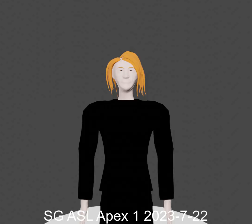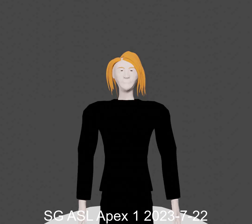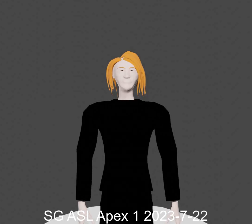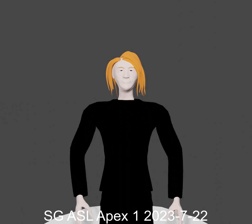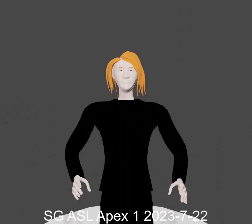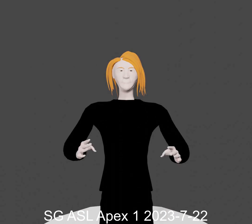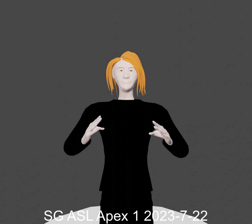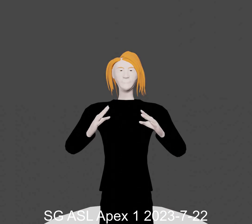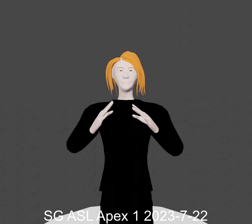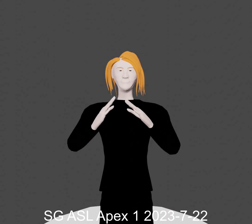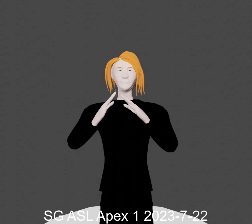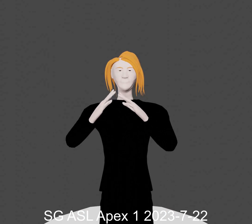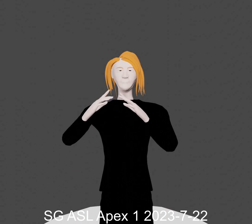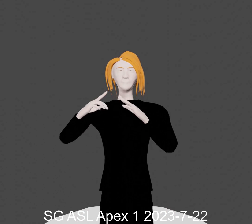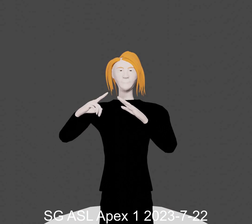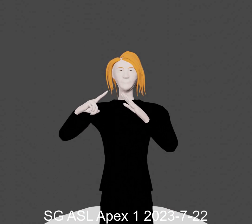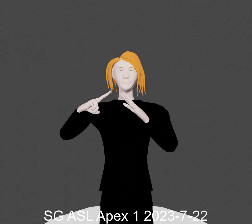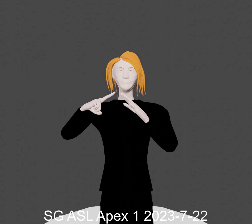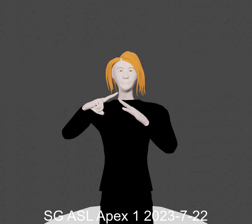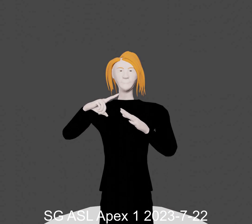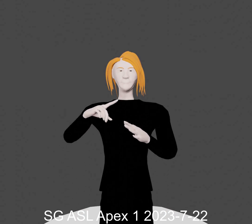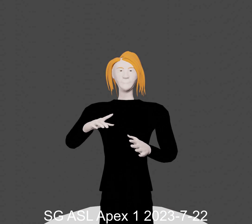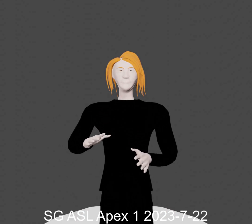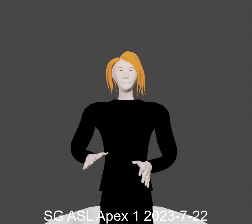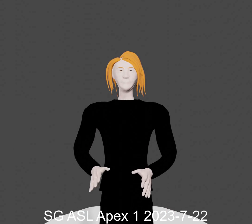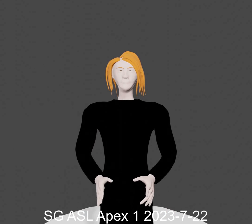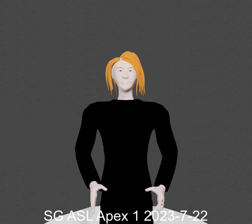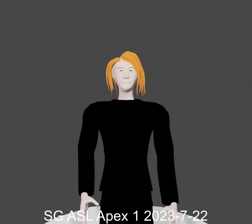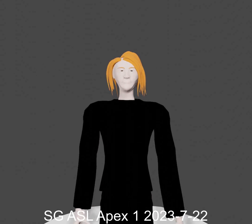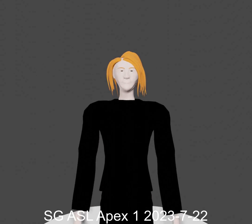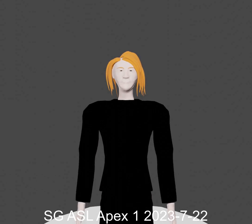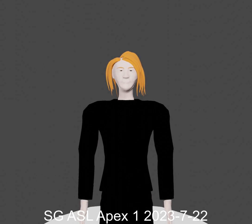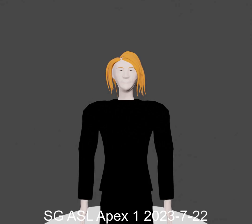Apex